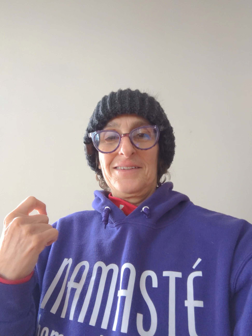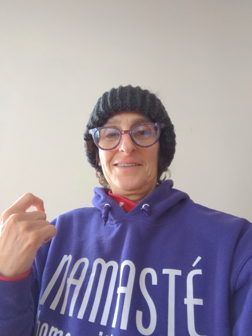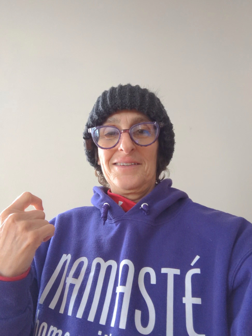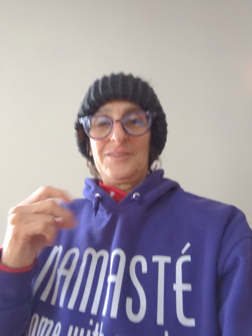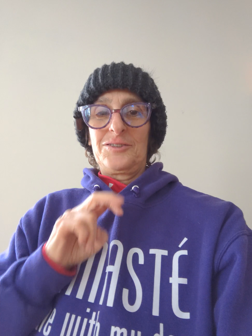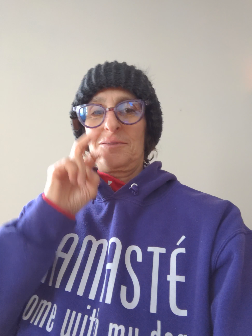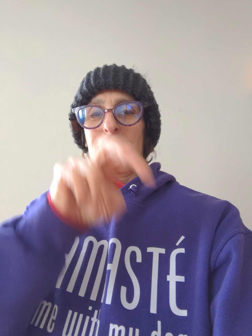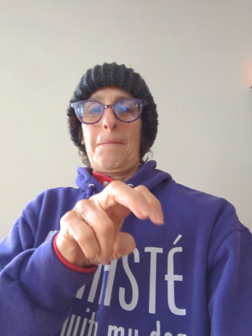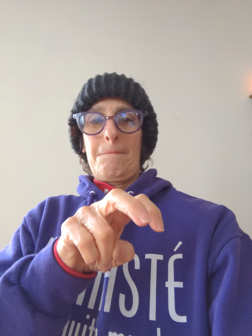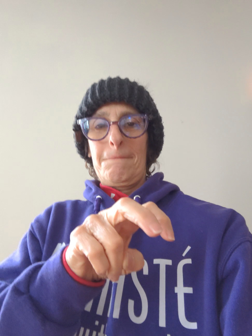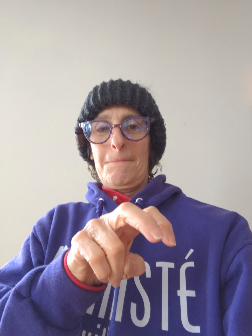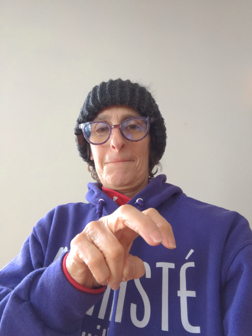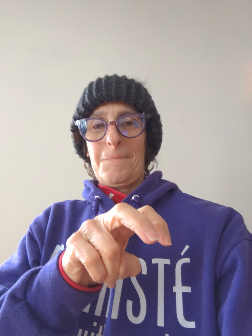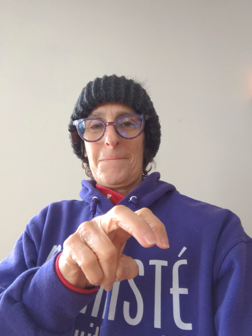jump